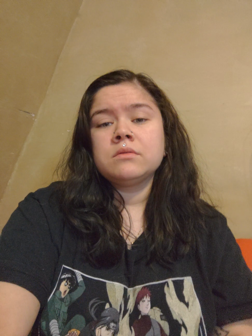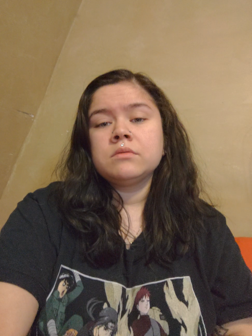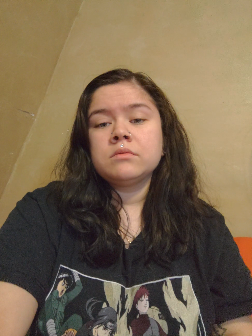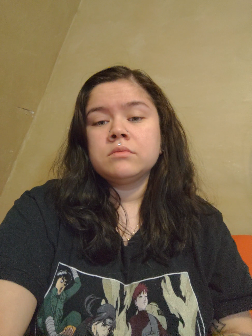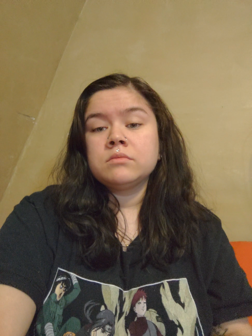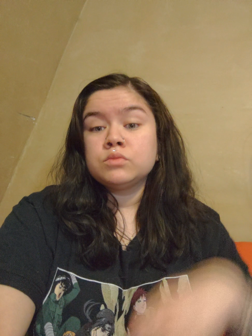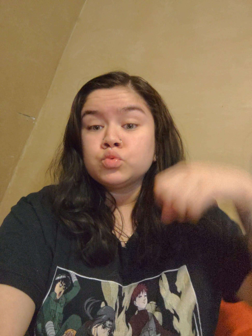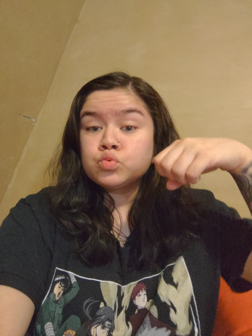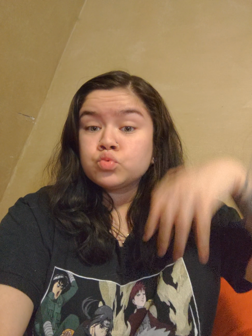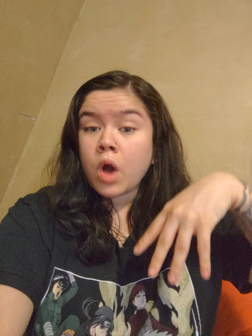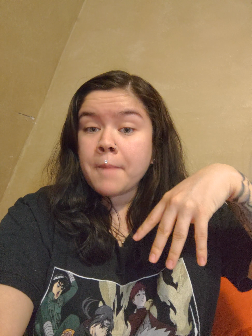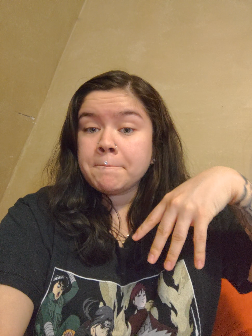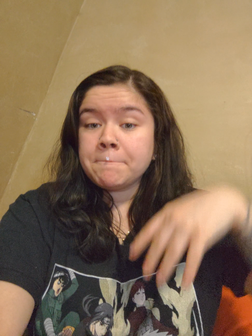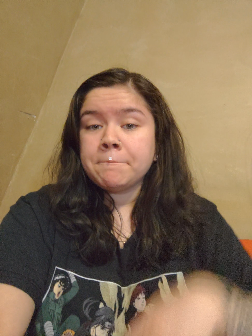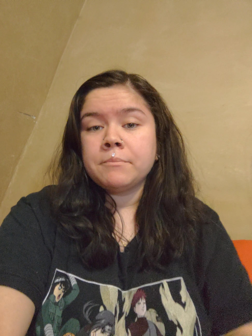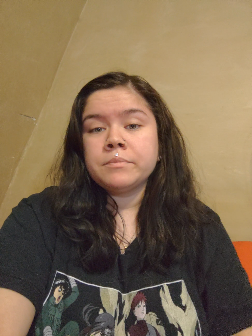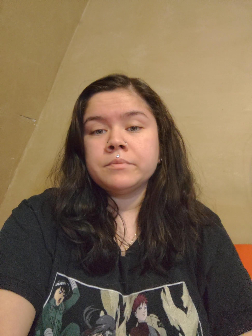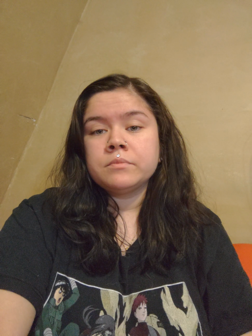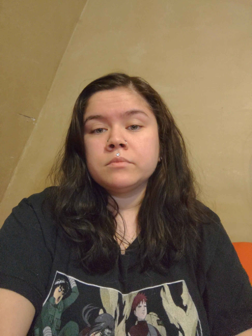drop